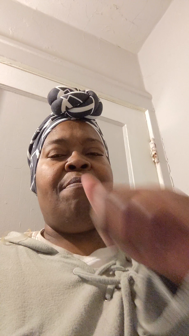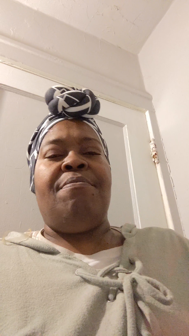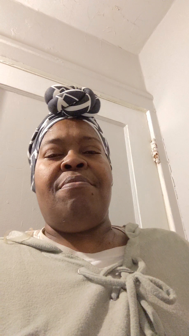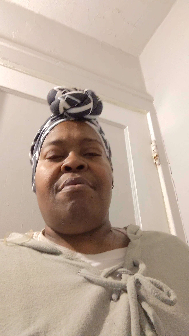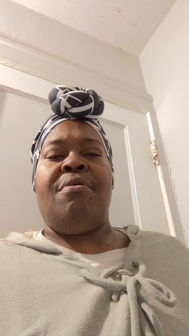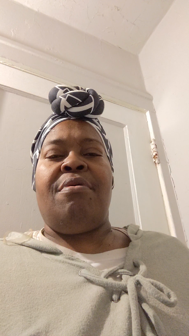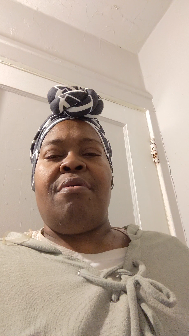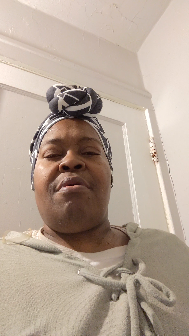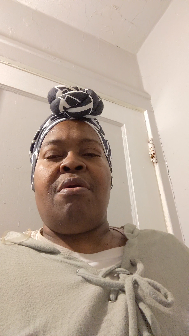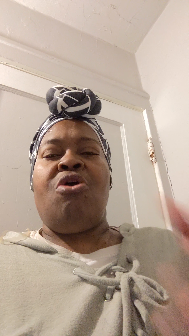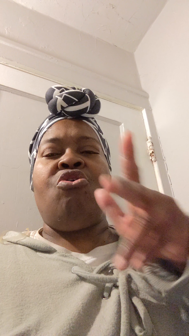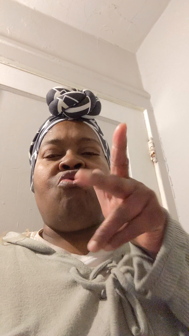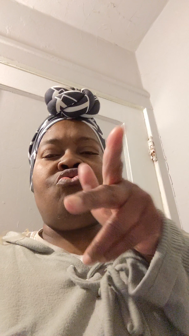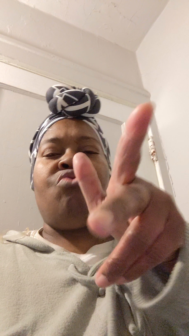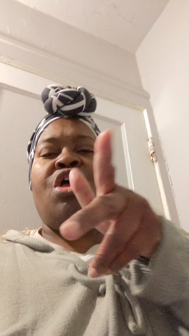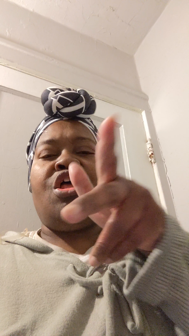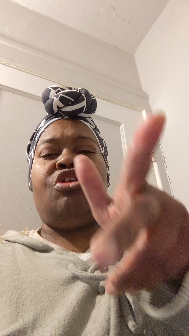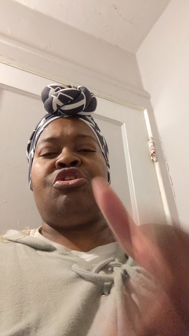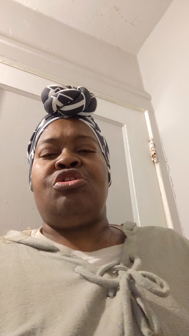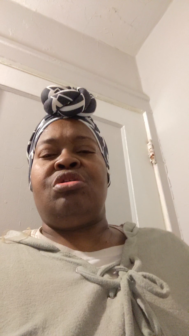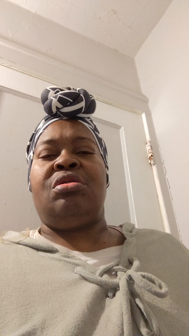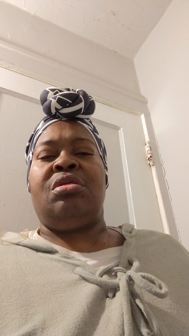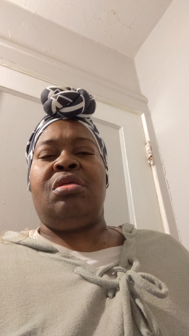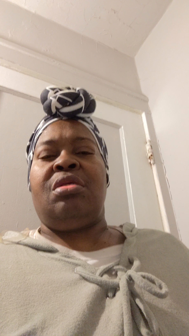garage